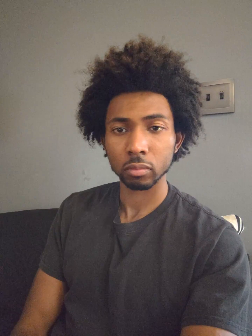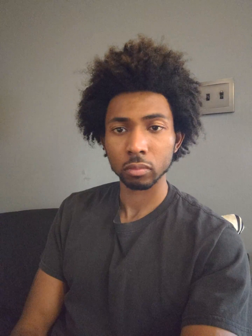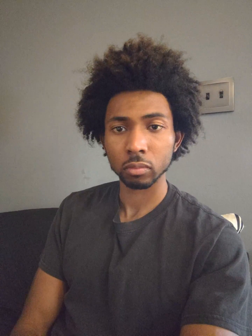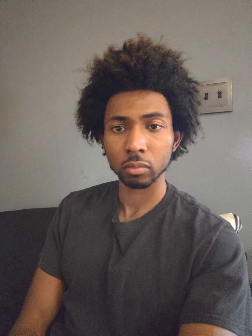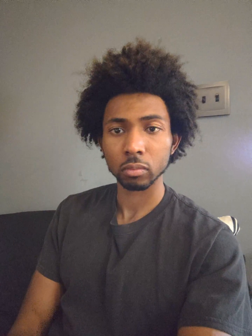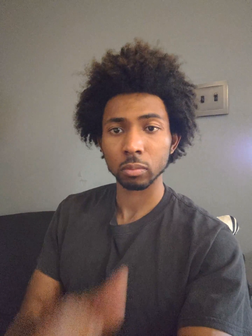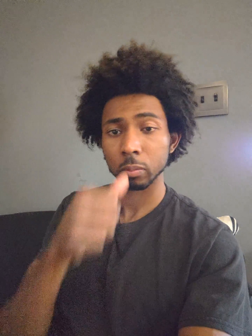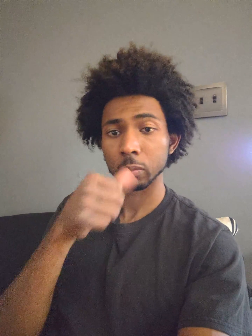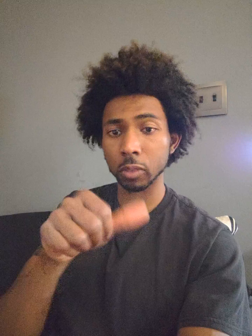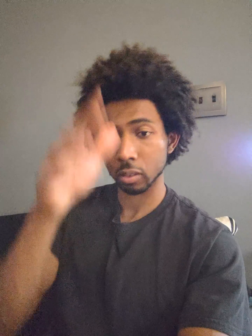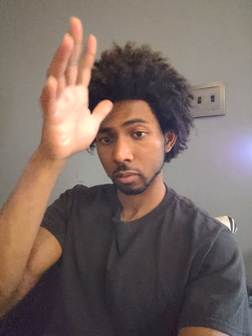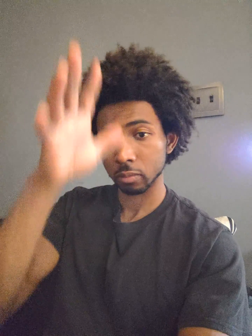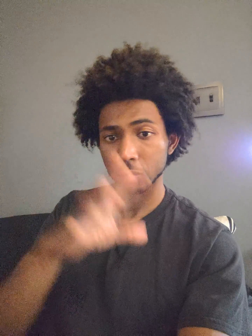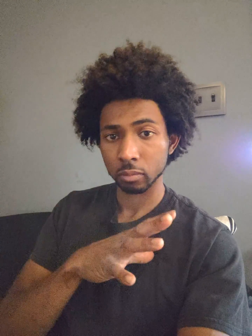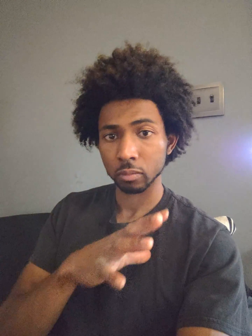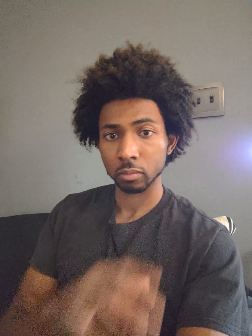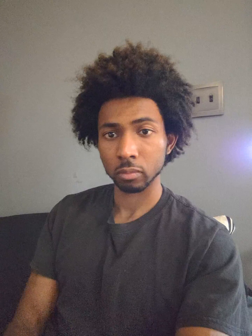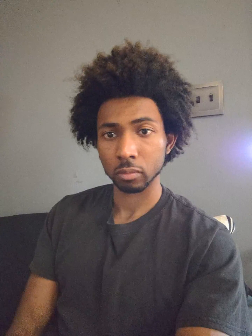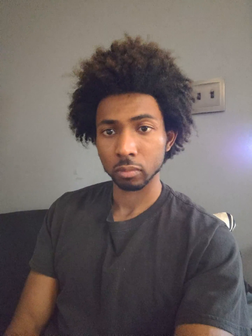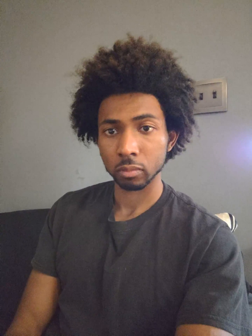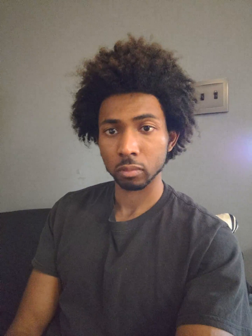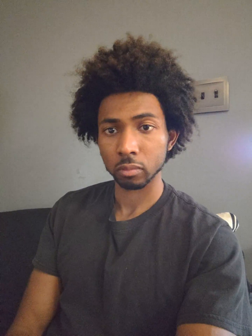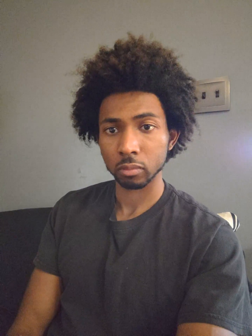mailman